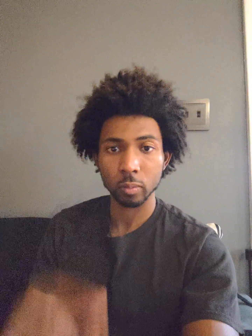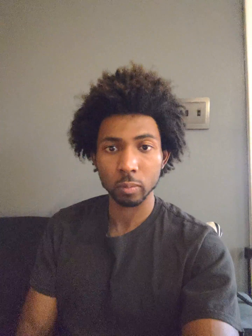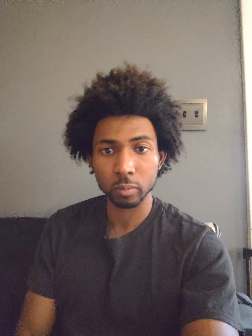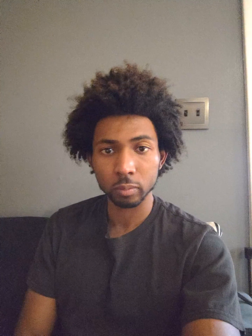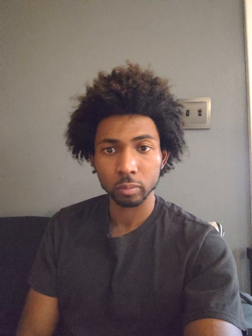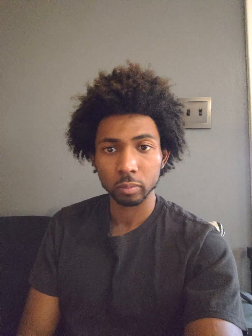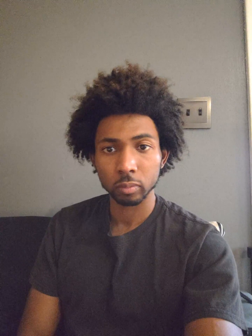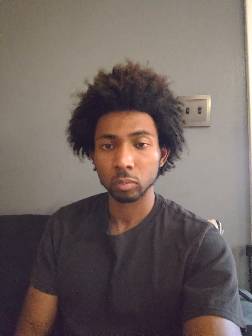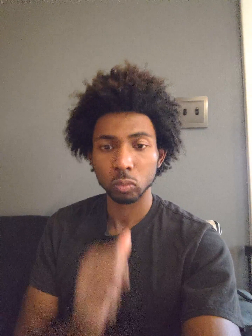don't